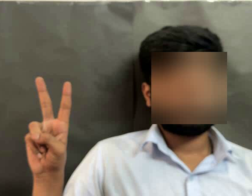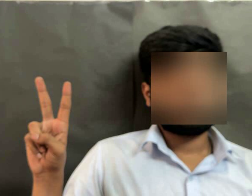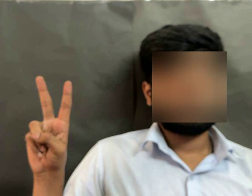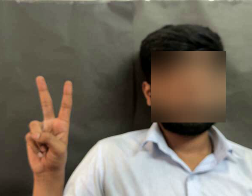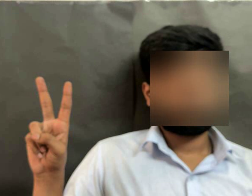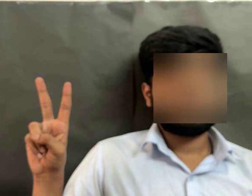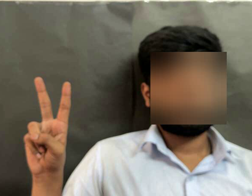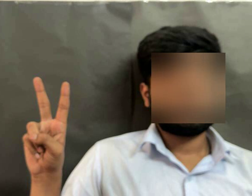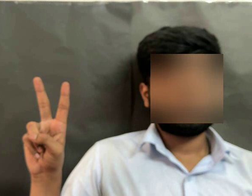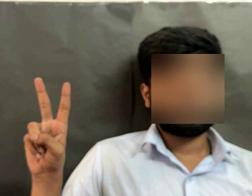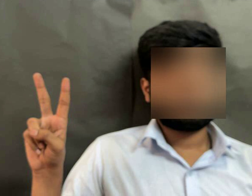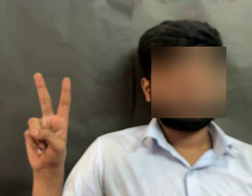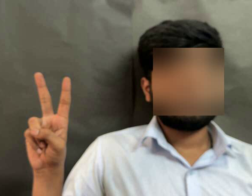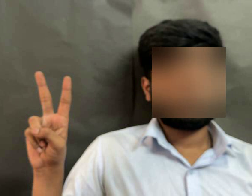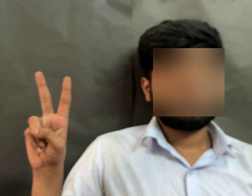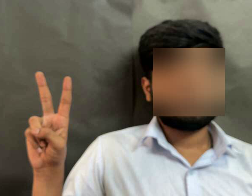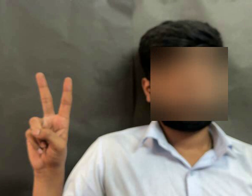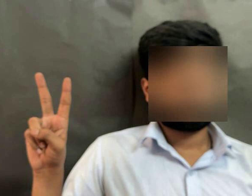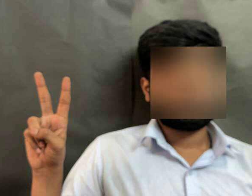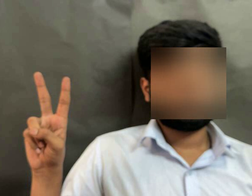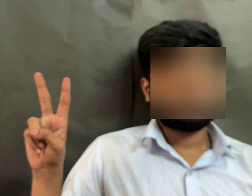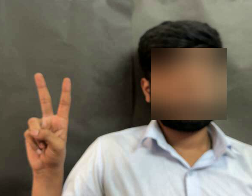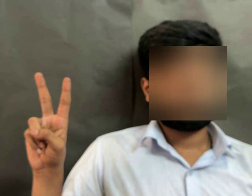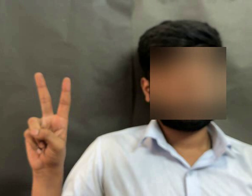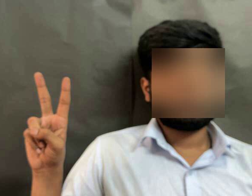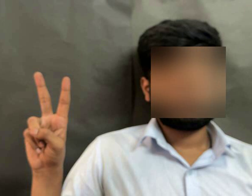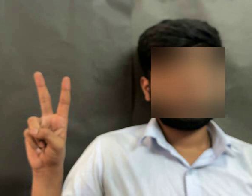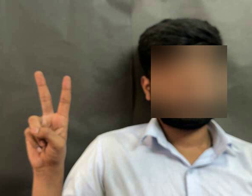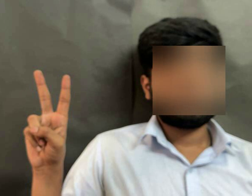V